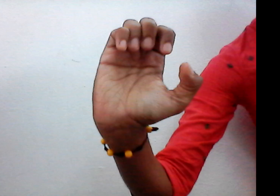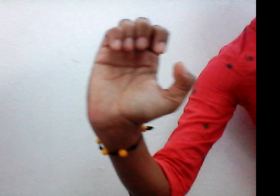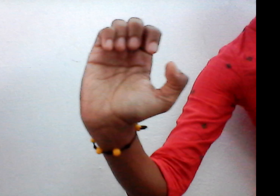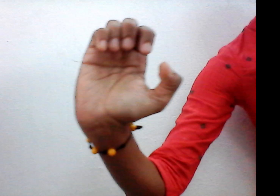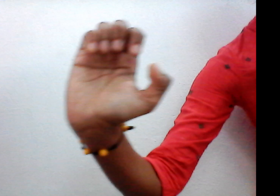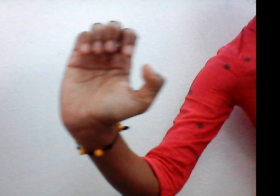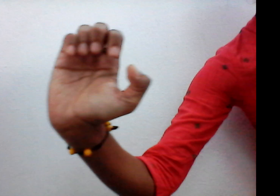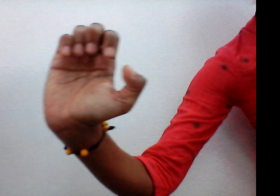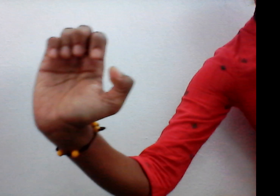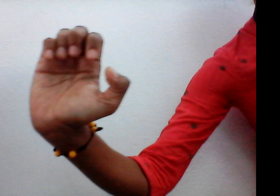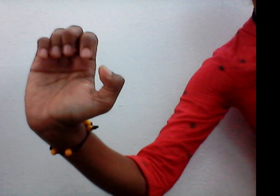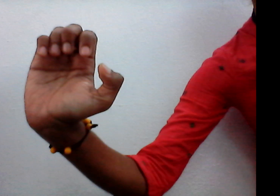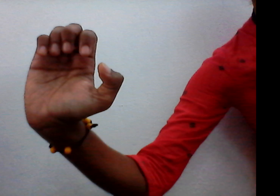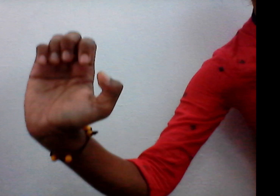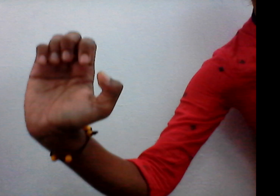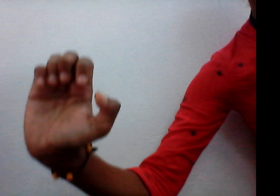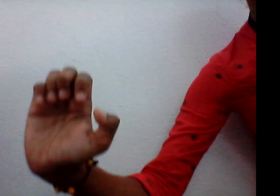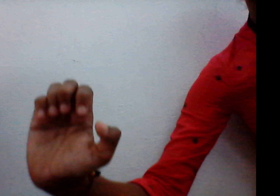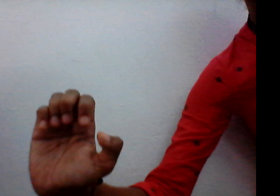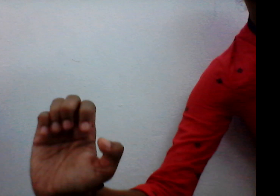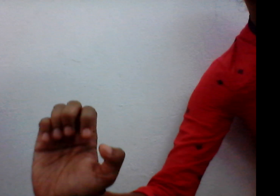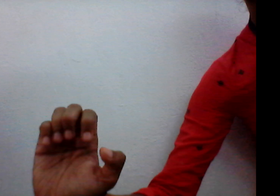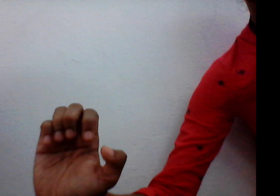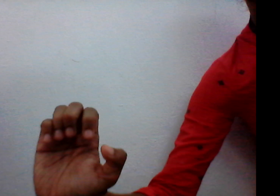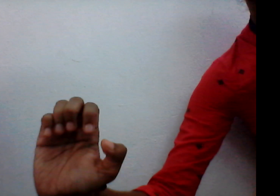ഈ